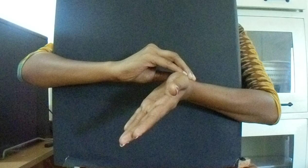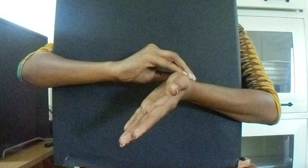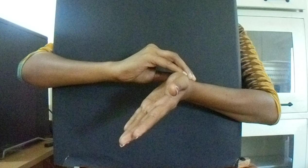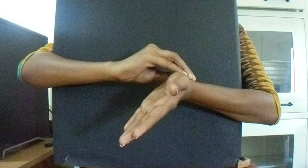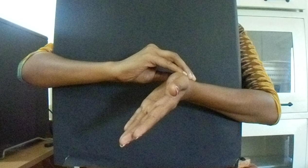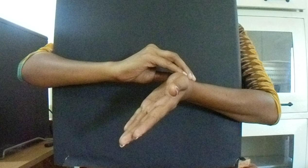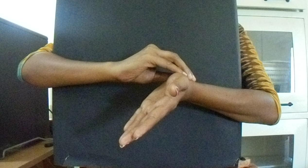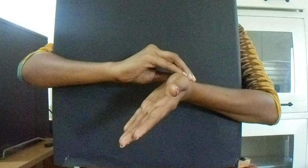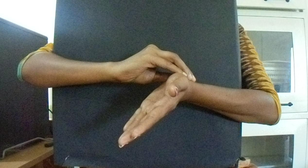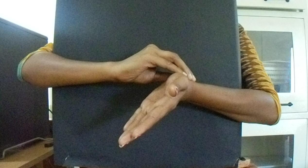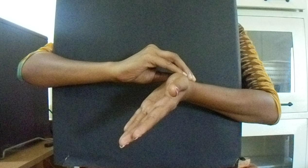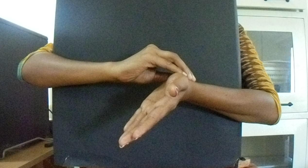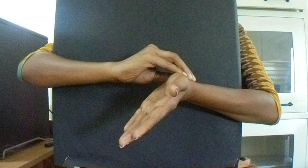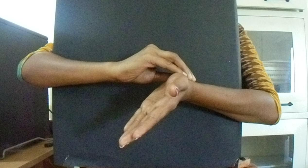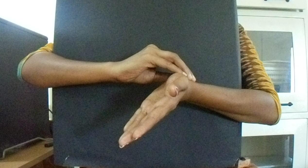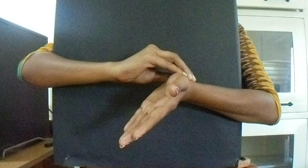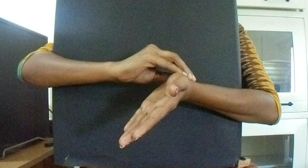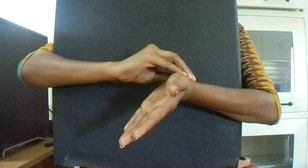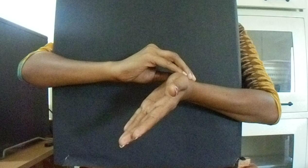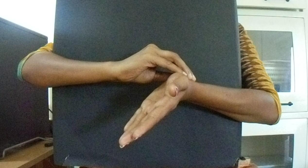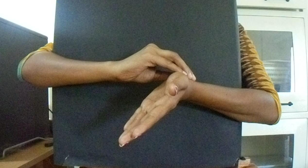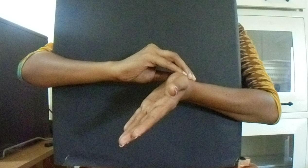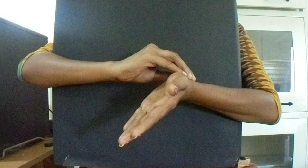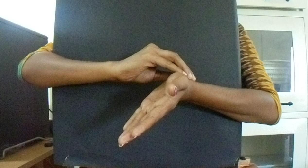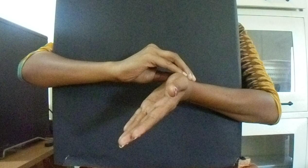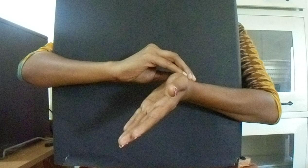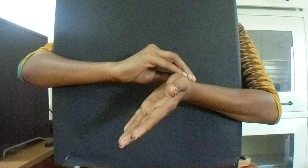doctor